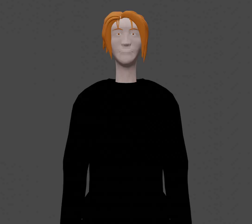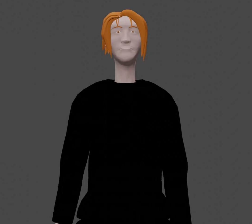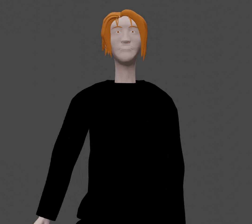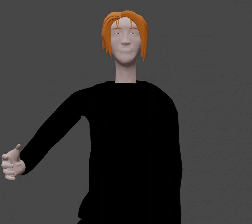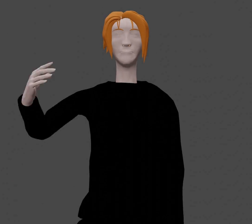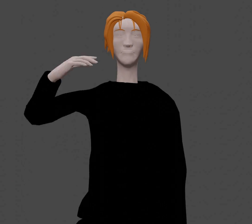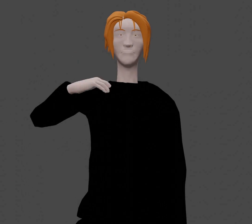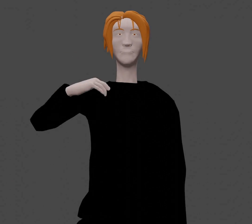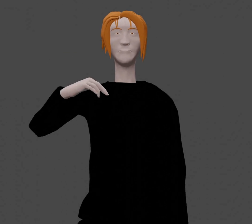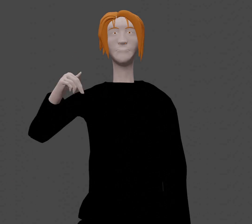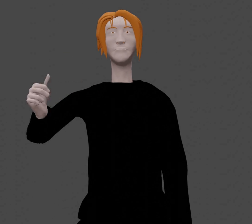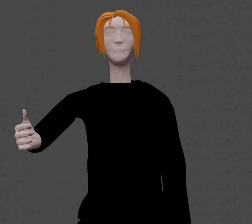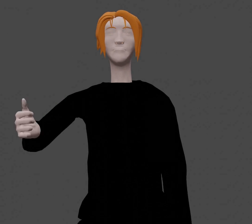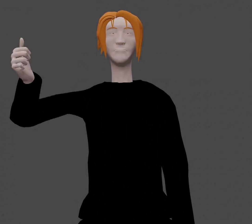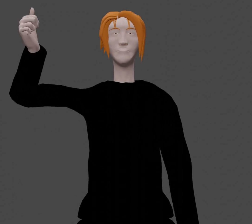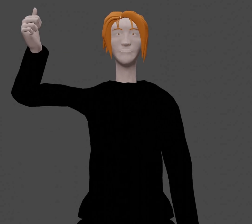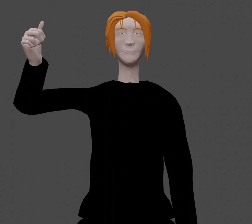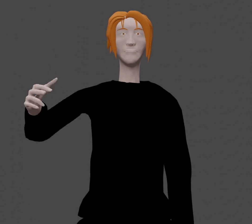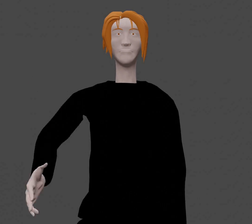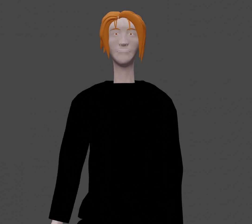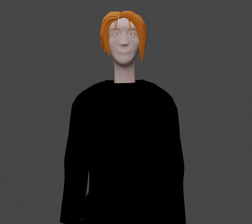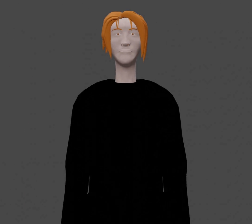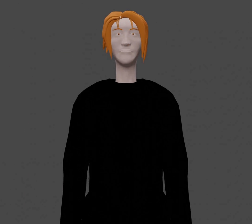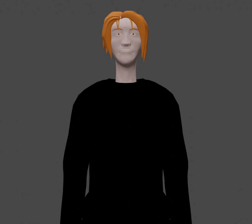Authority